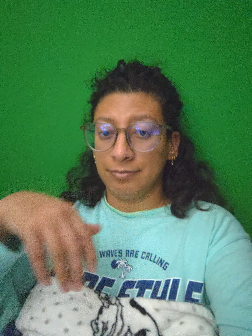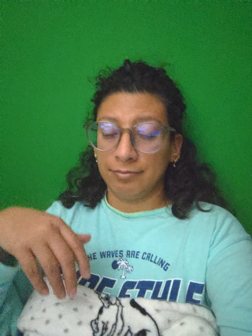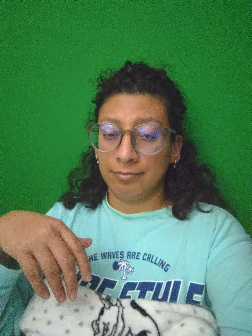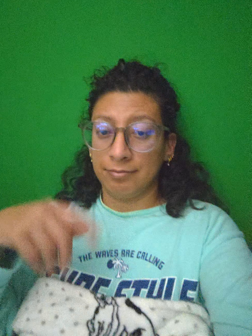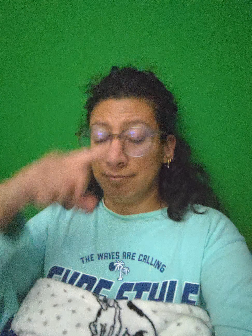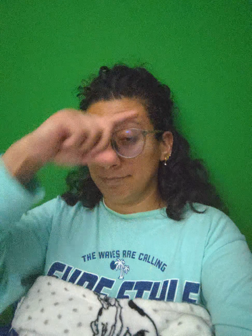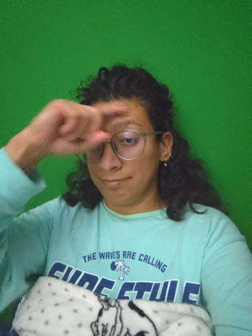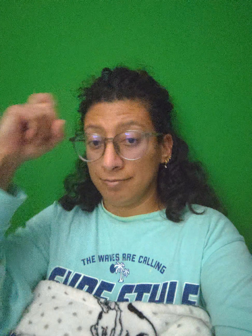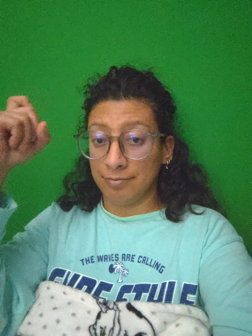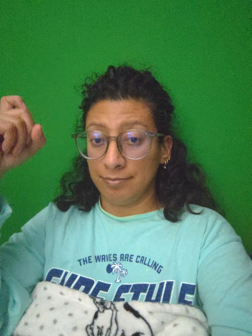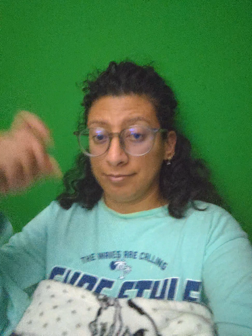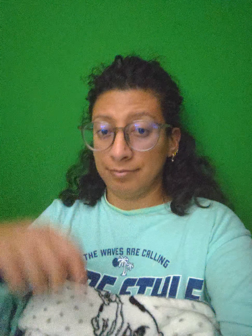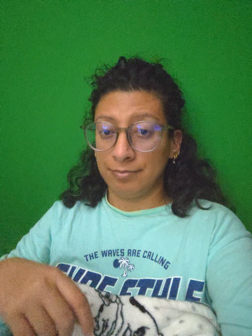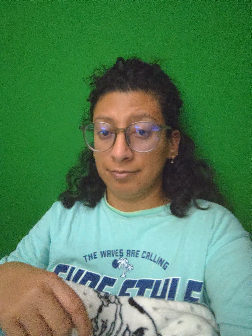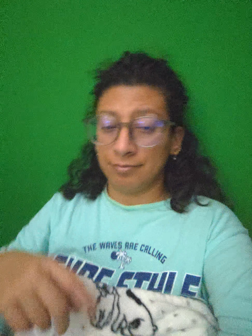because